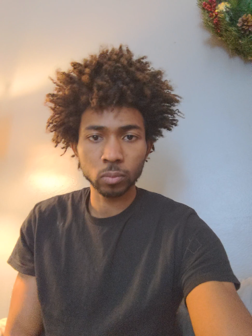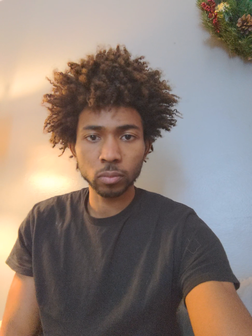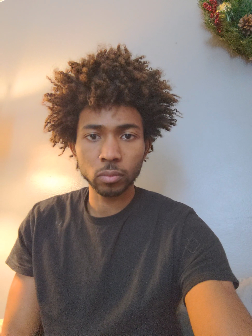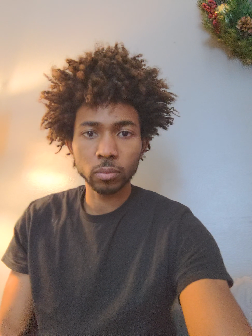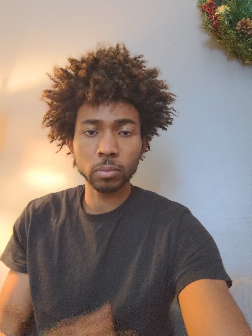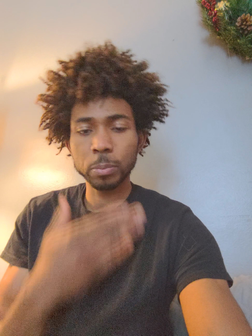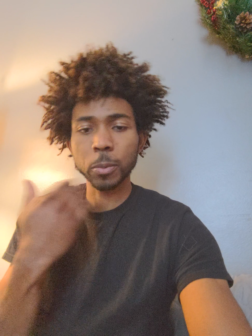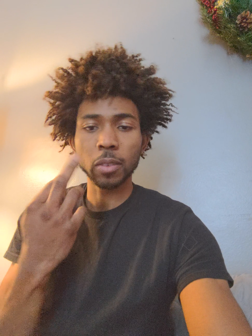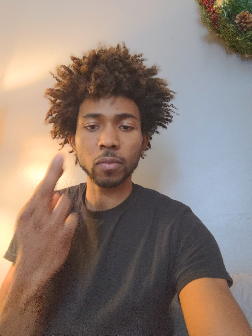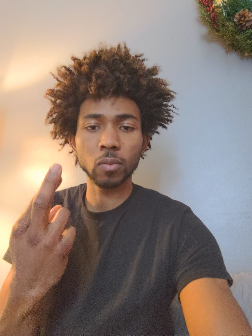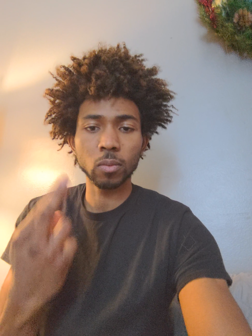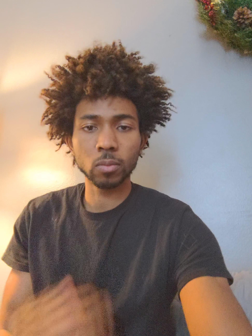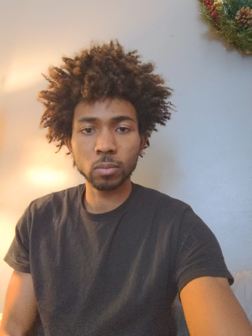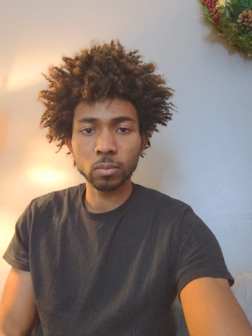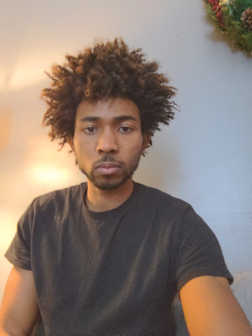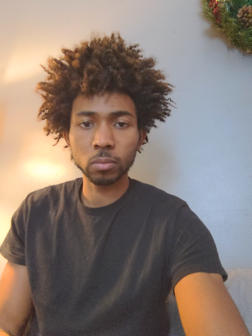beside